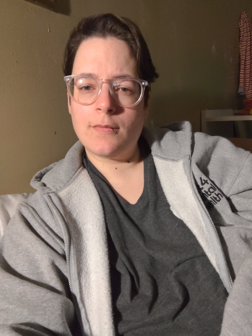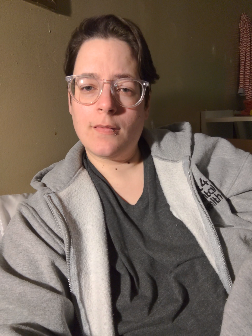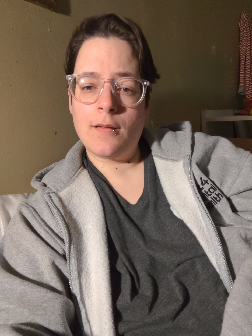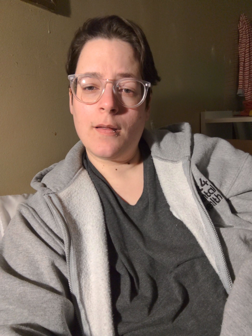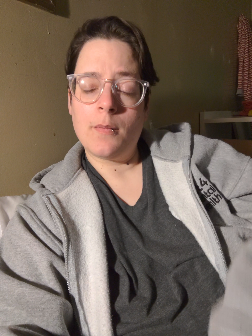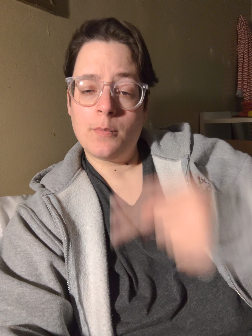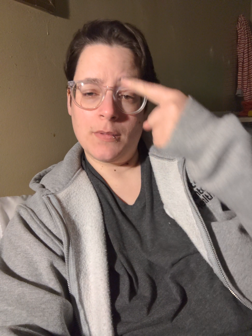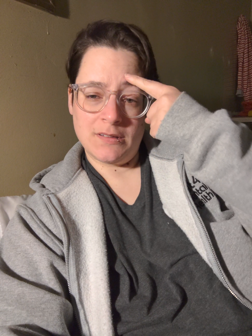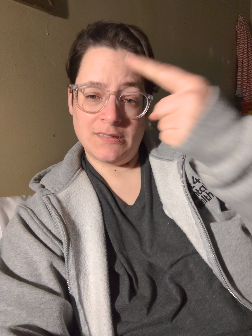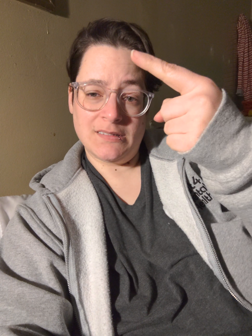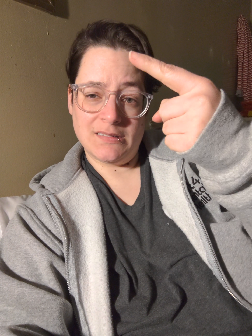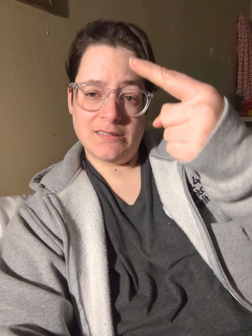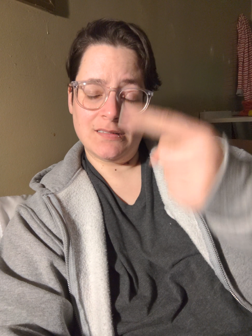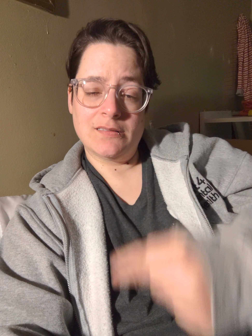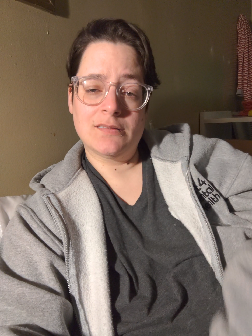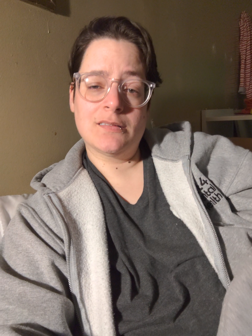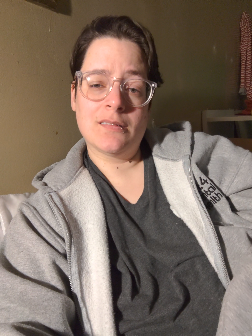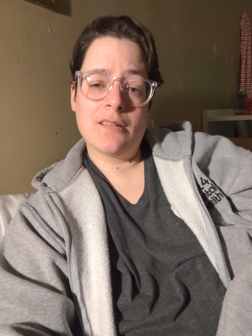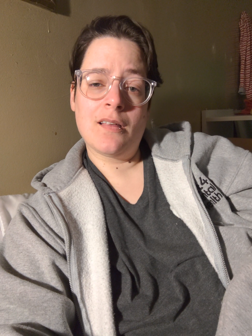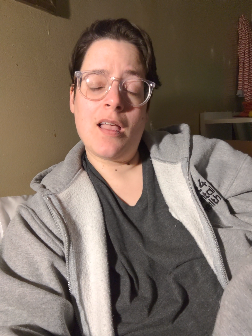penny